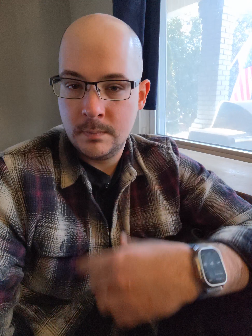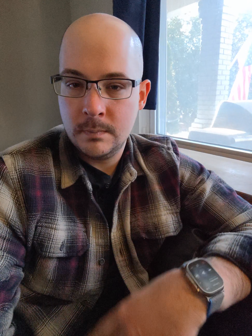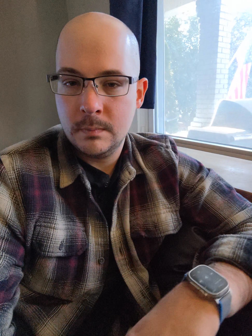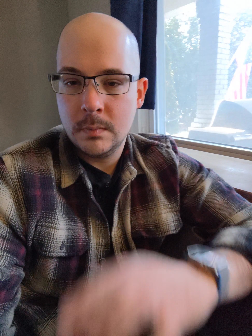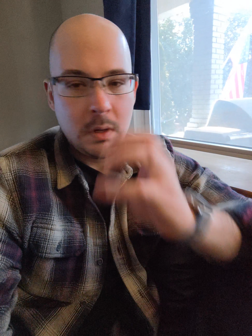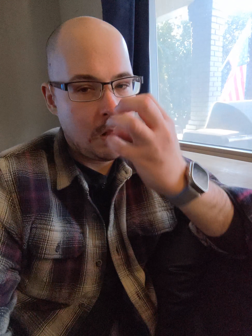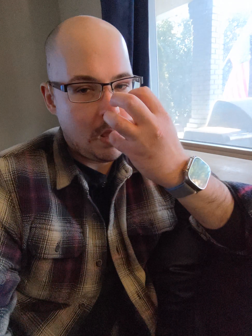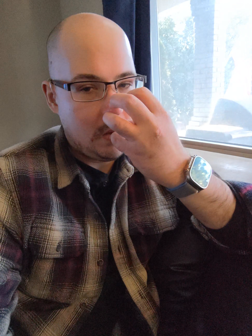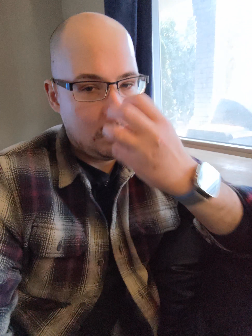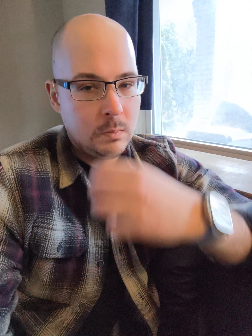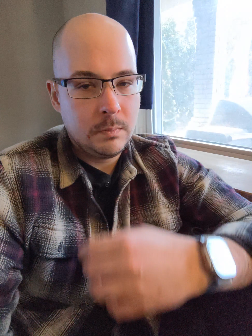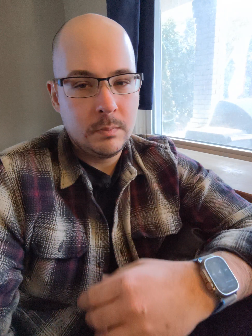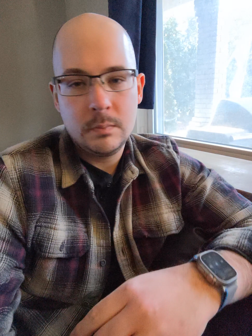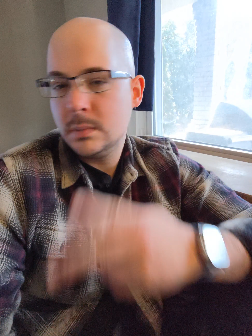clown